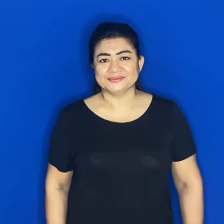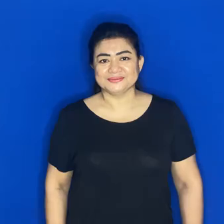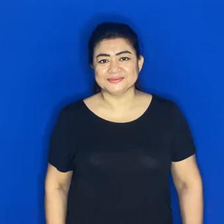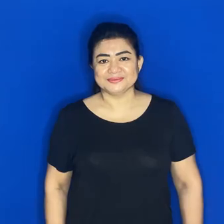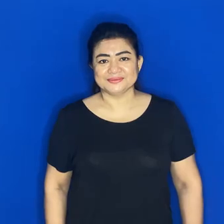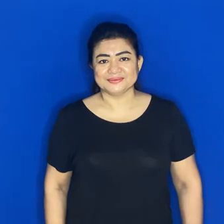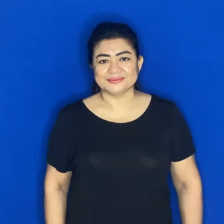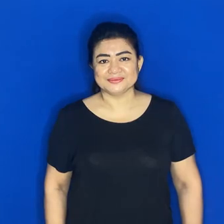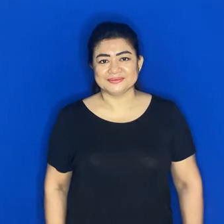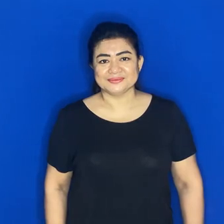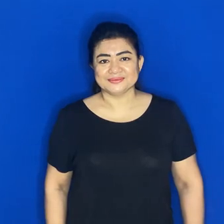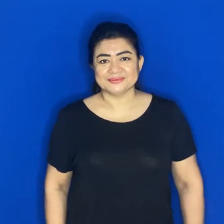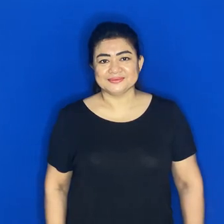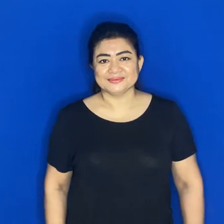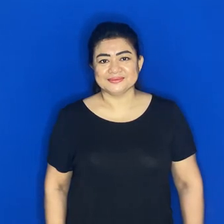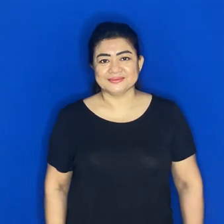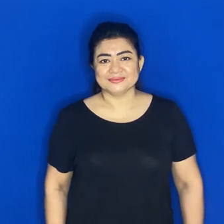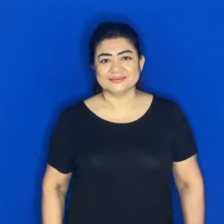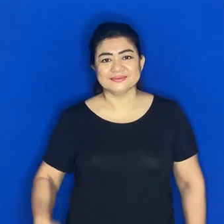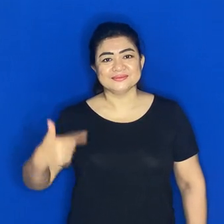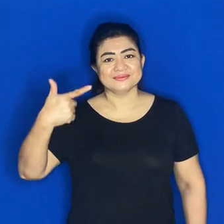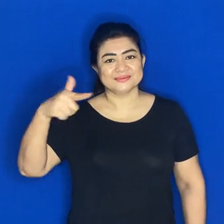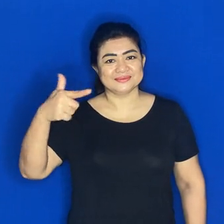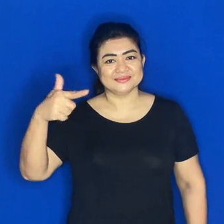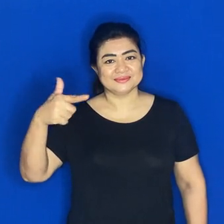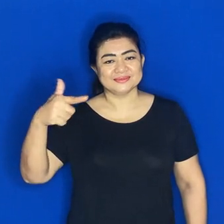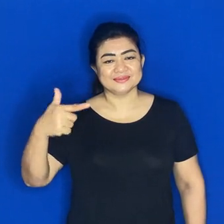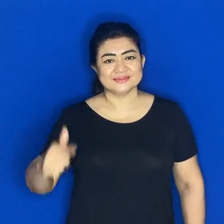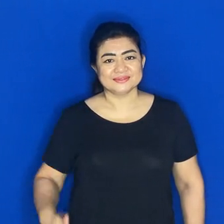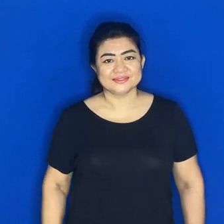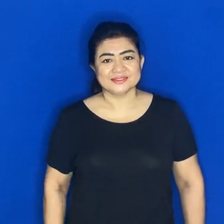green